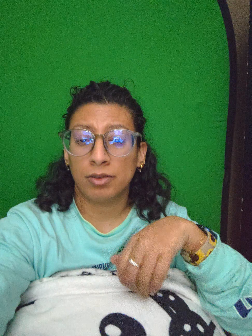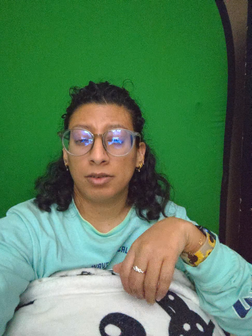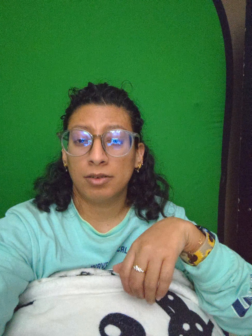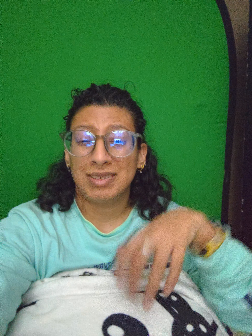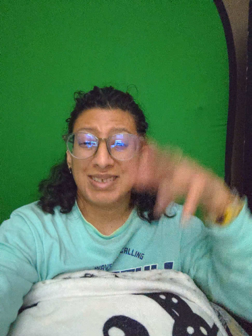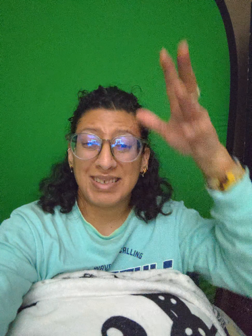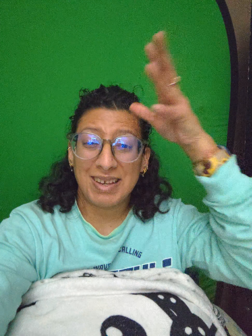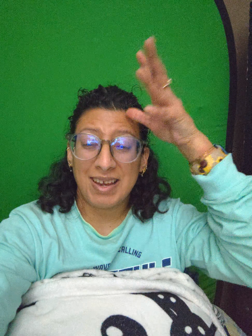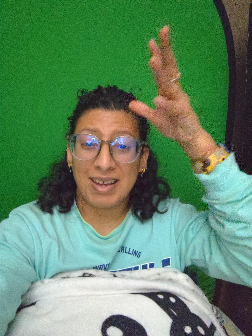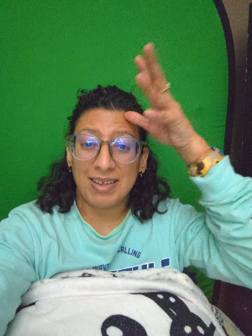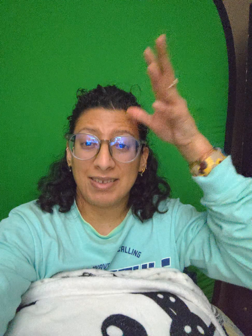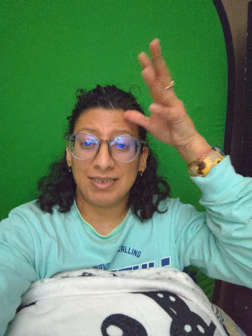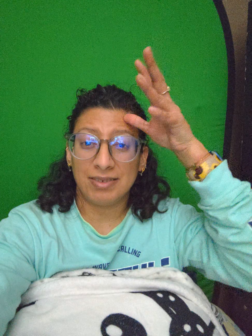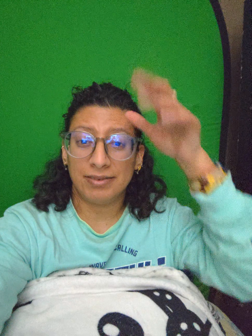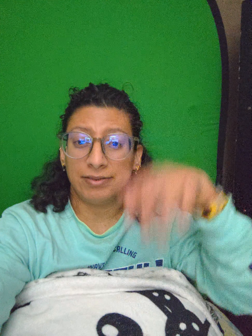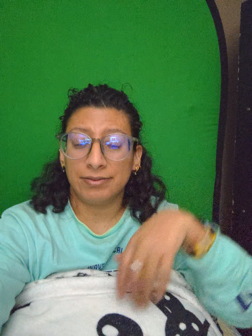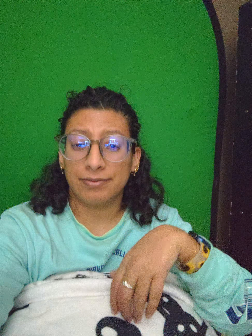dad